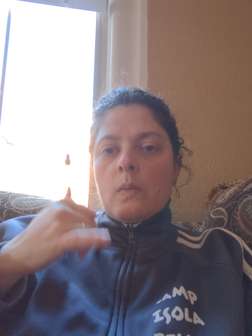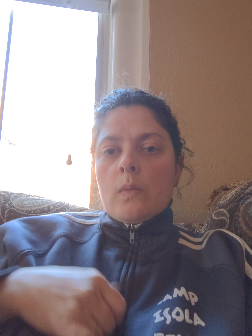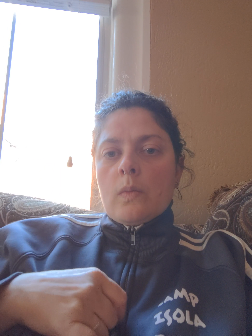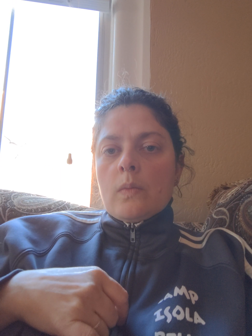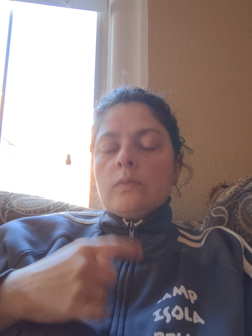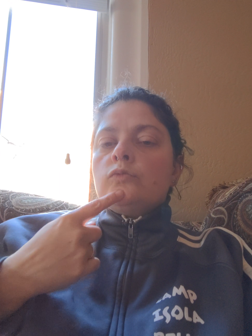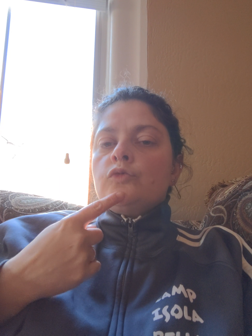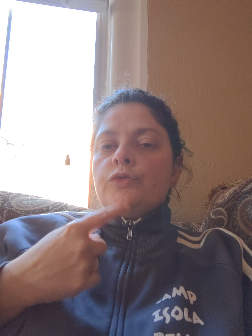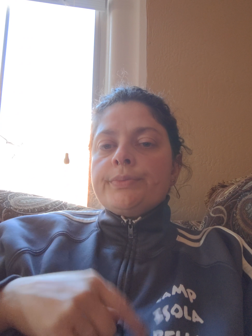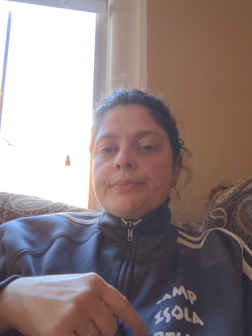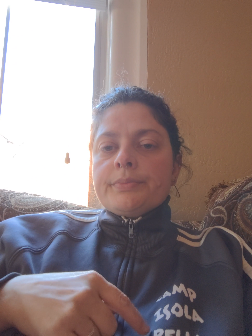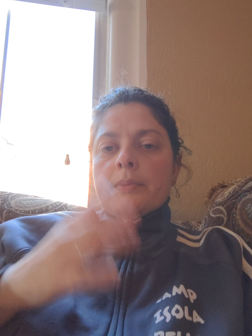chin